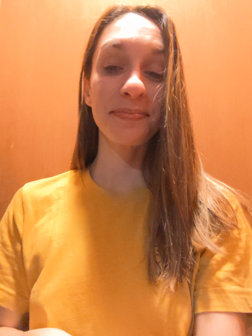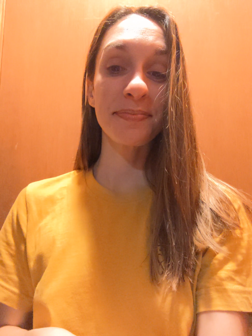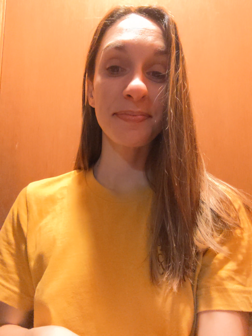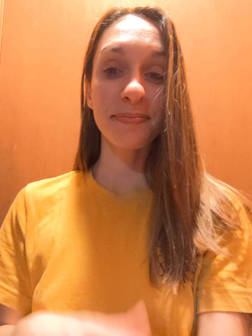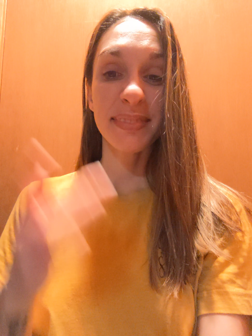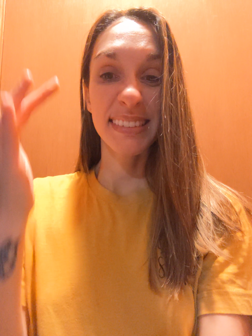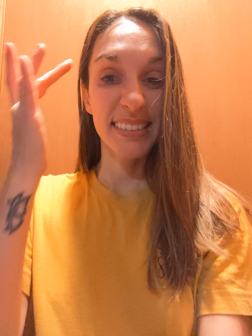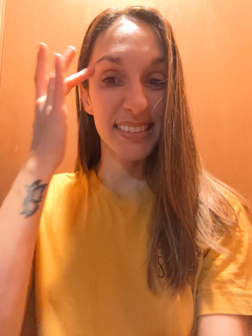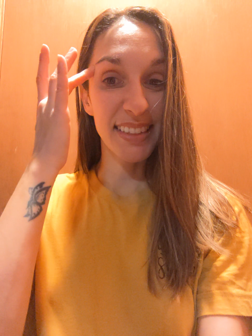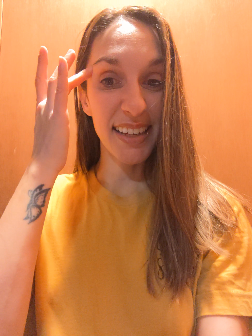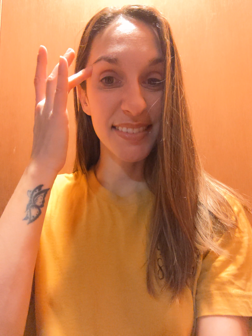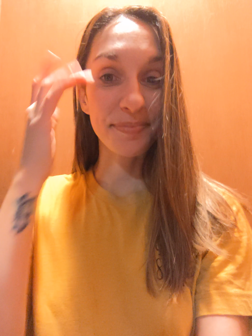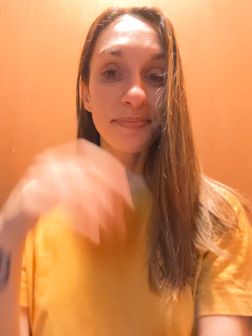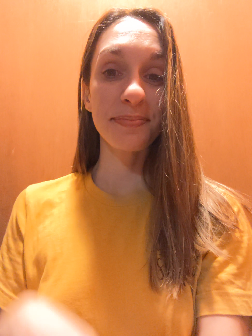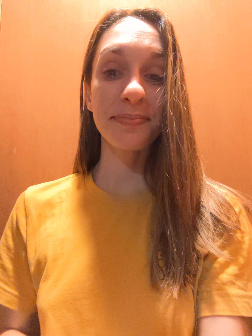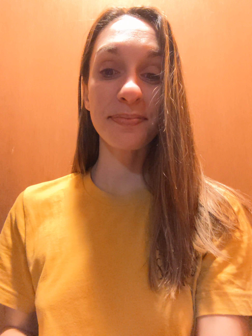sick